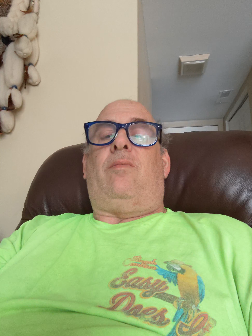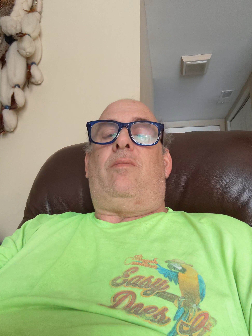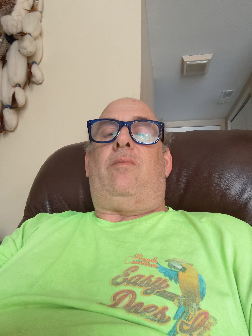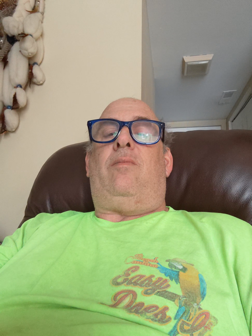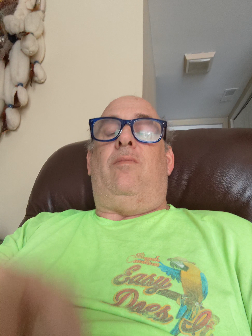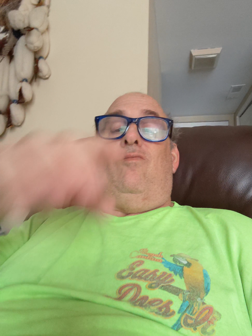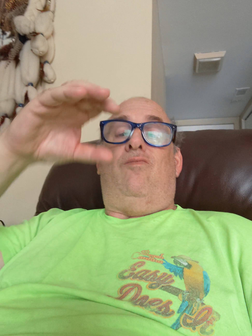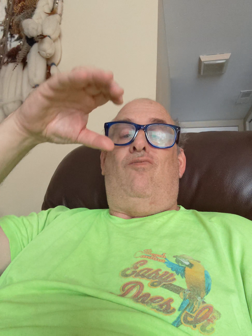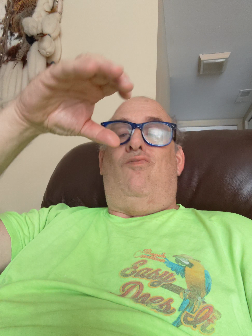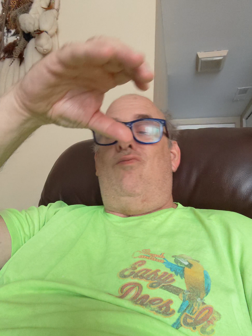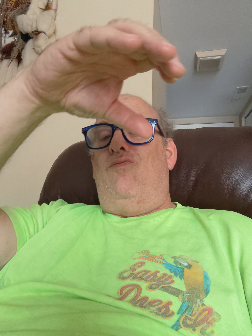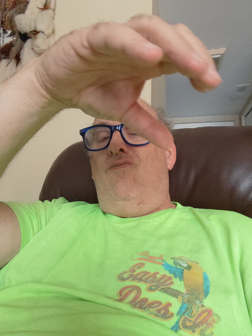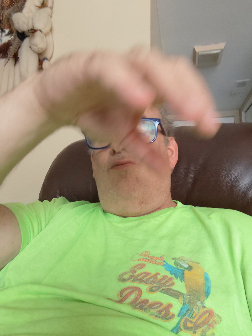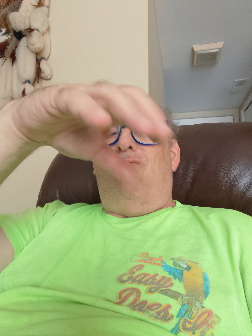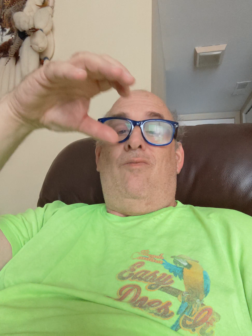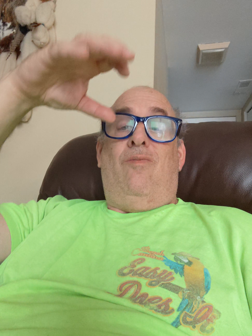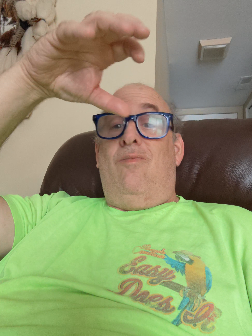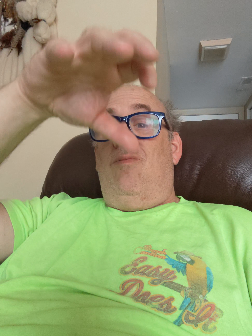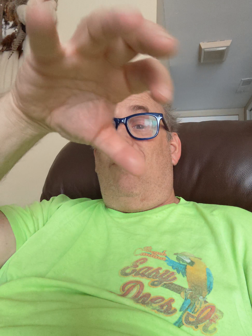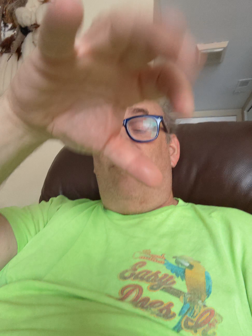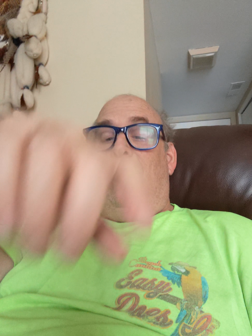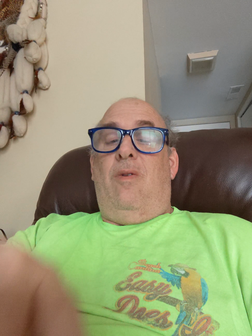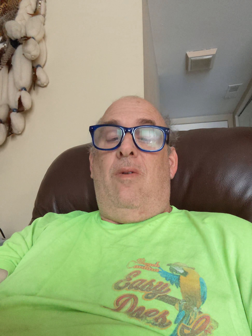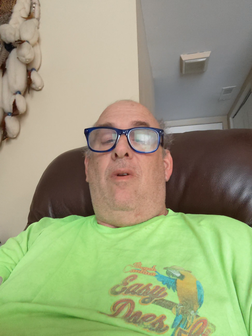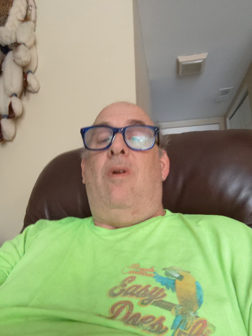helicopter